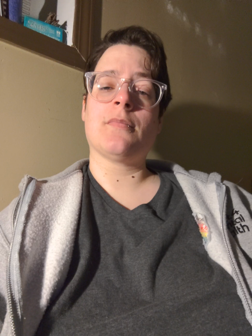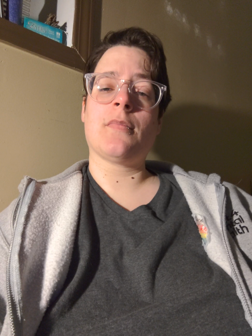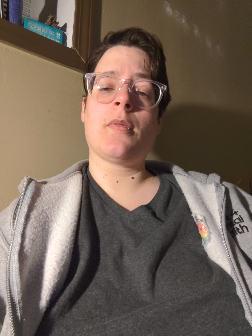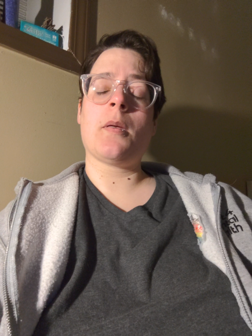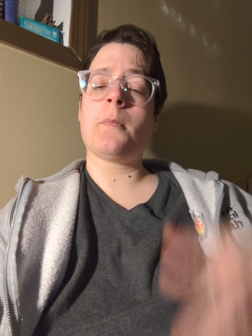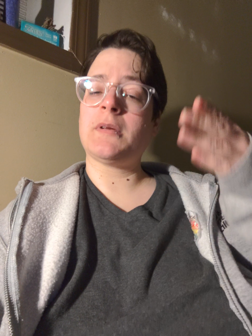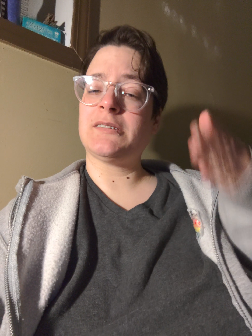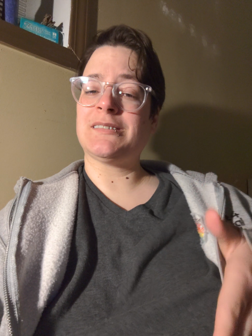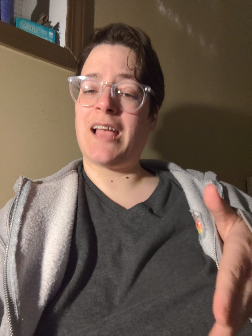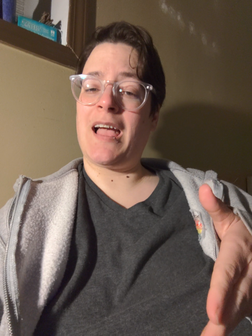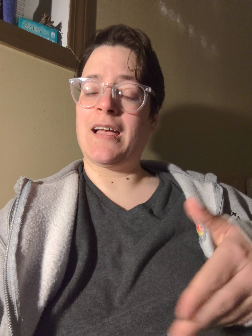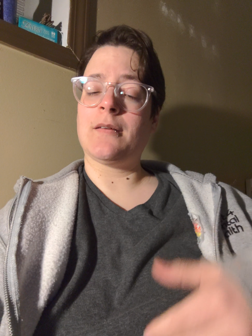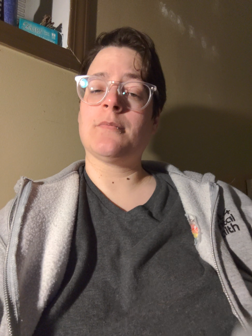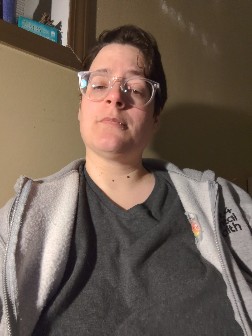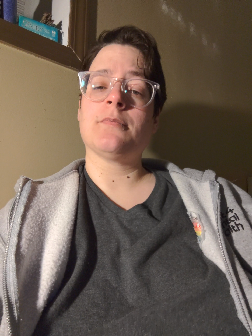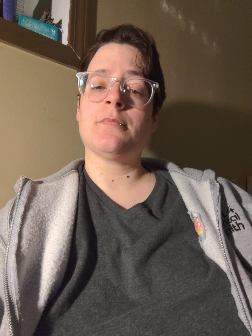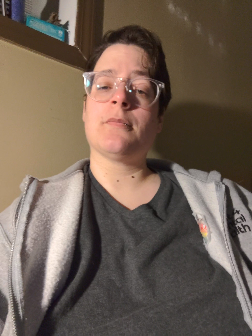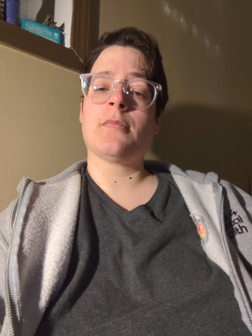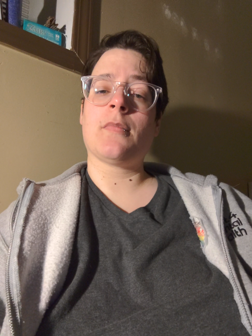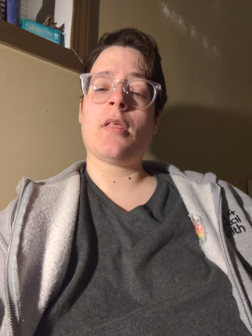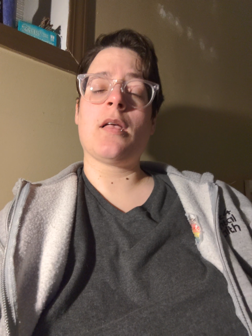beside